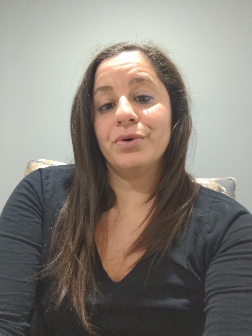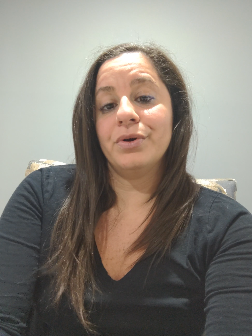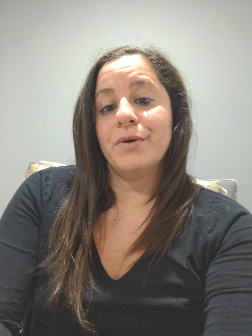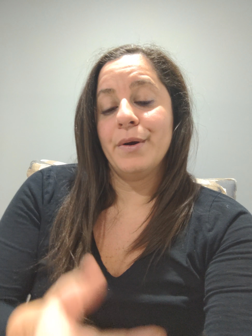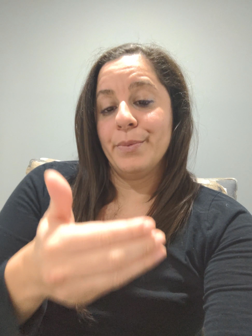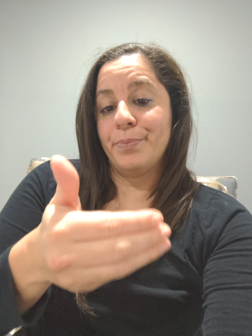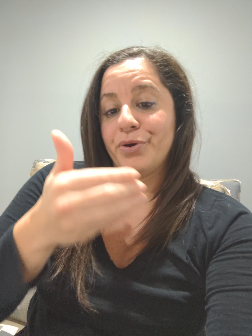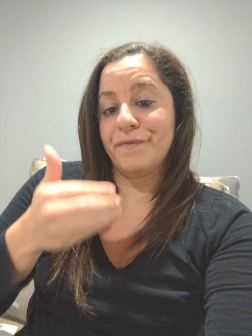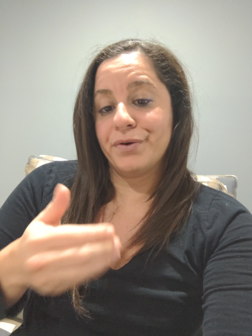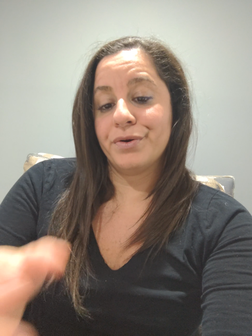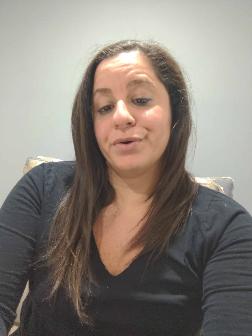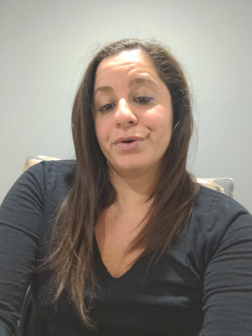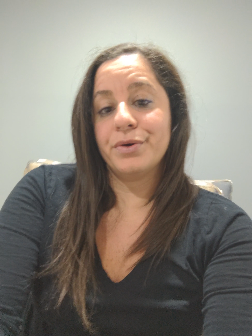before